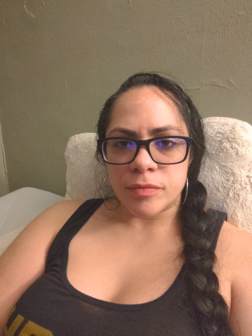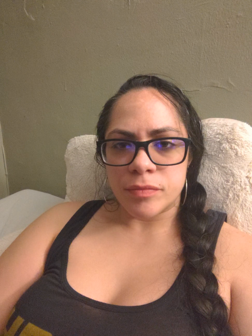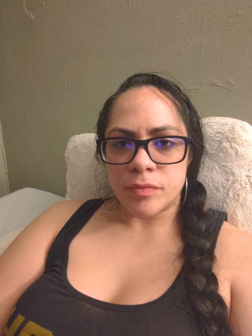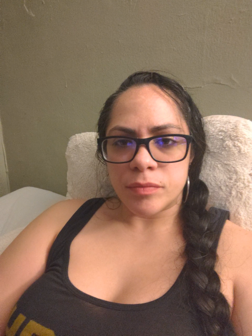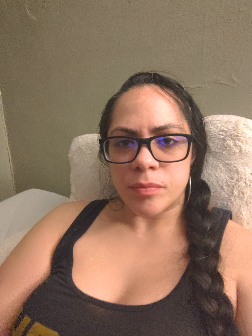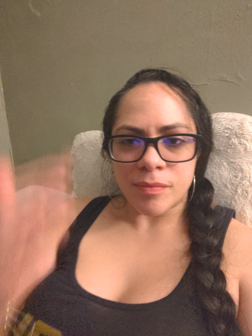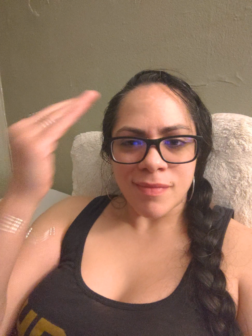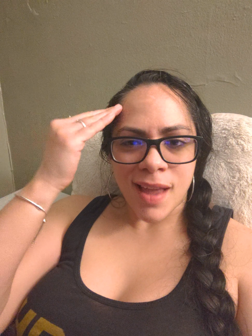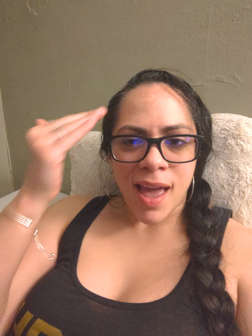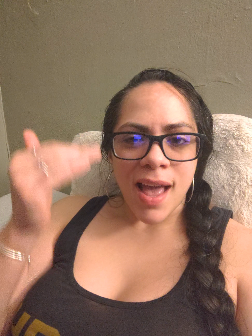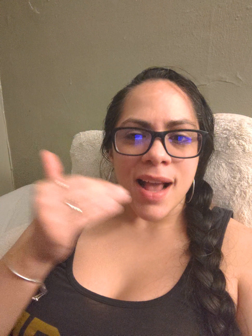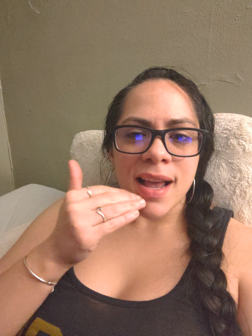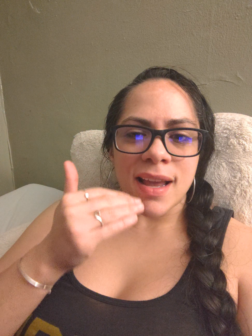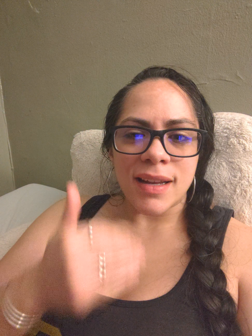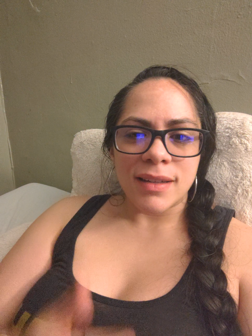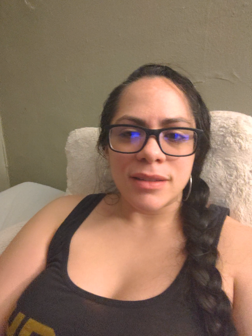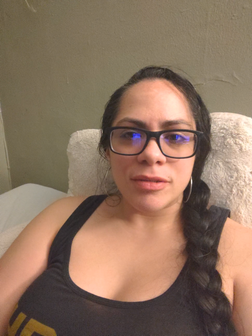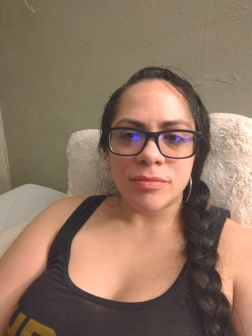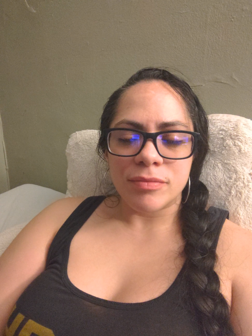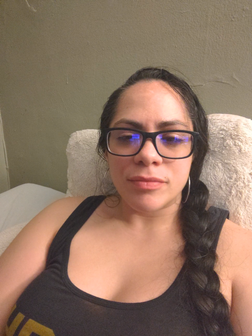head